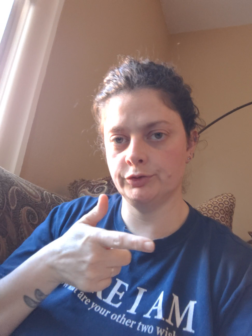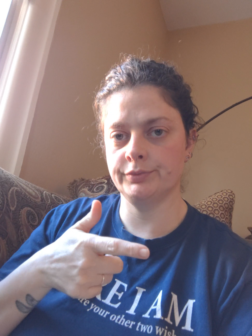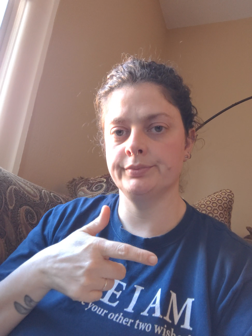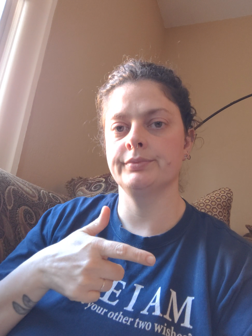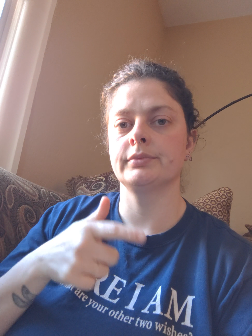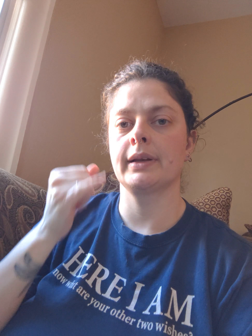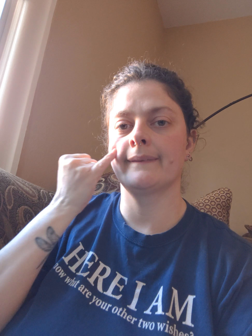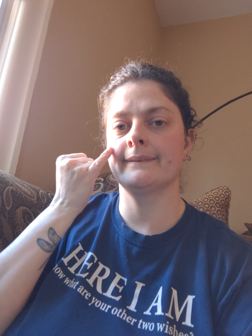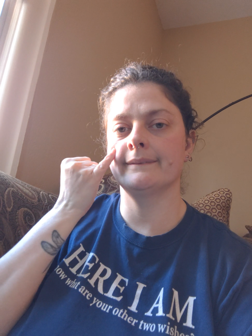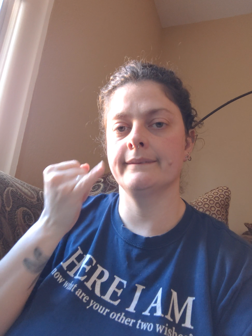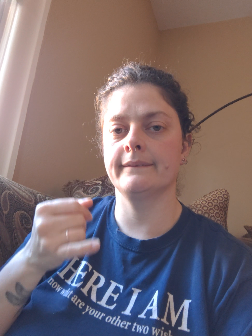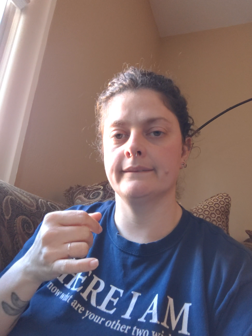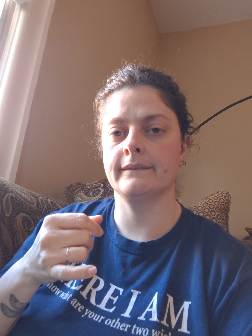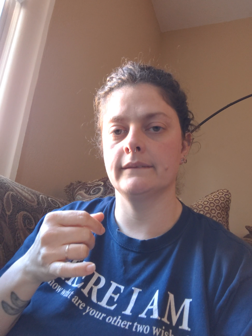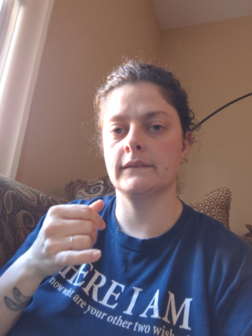if